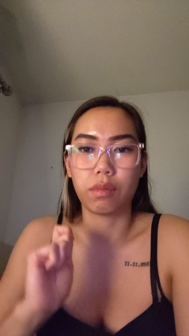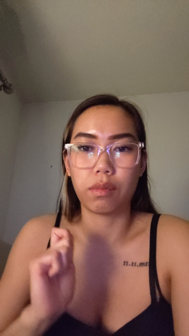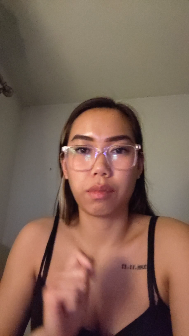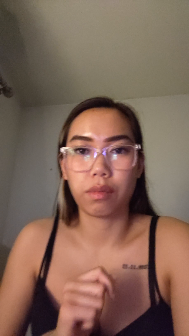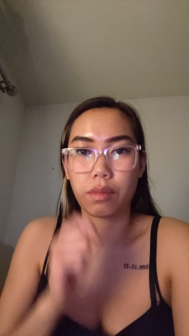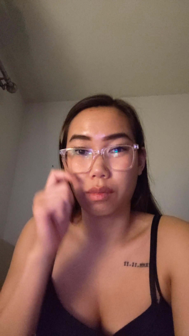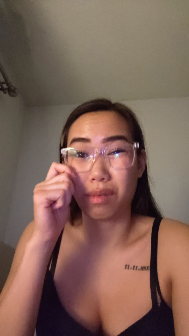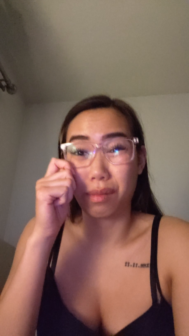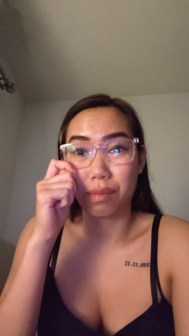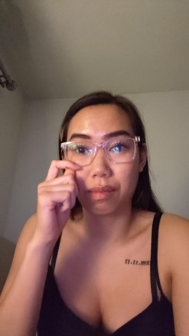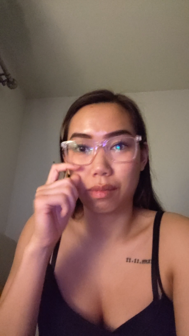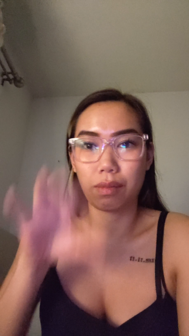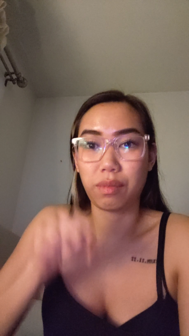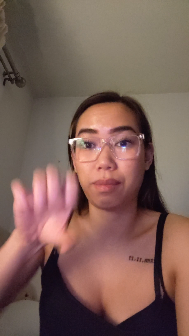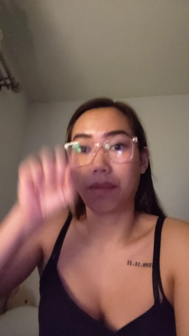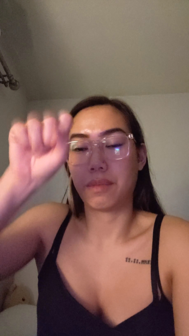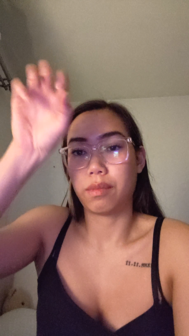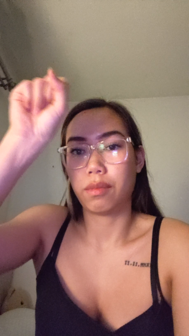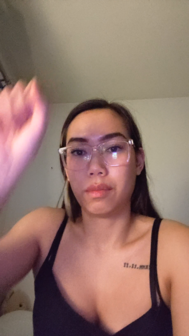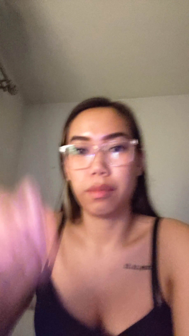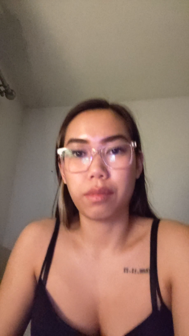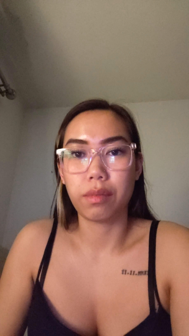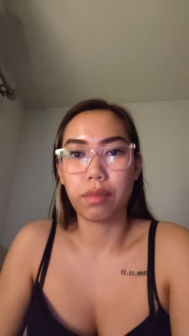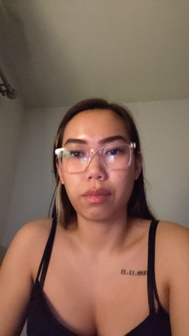ladder